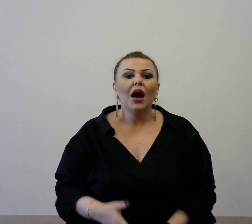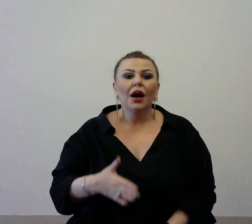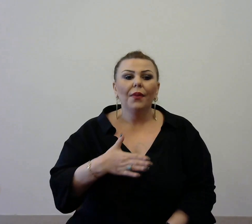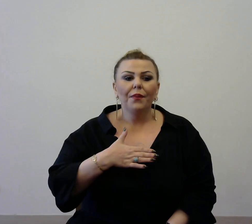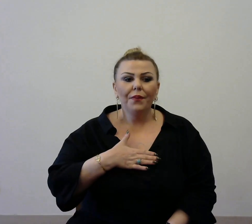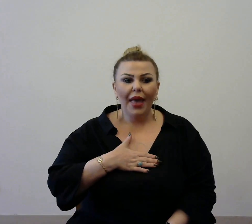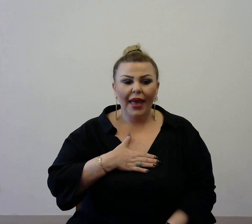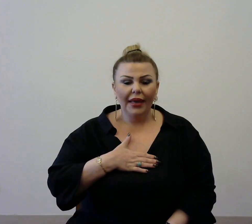mən